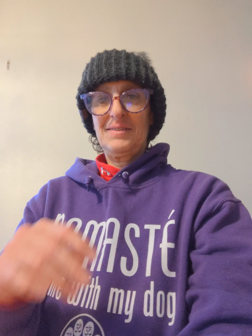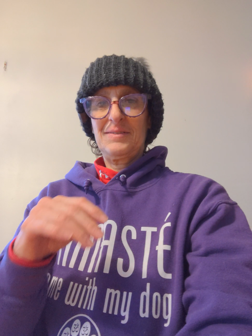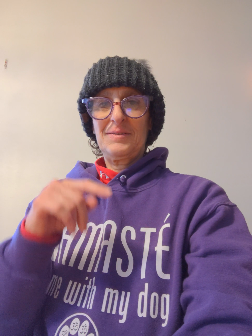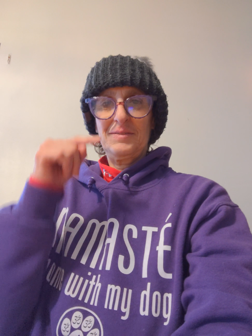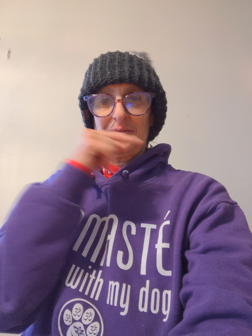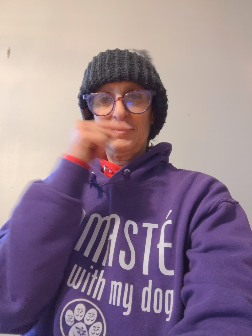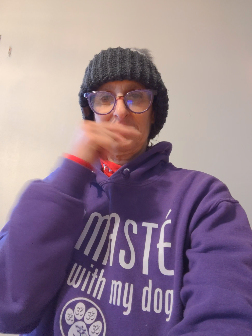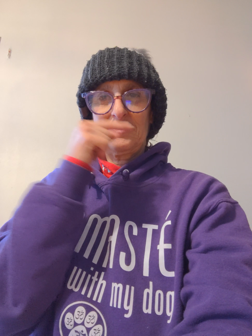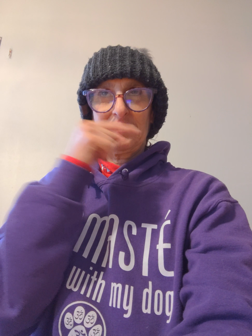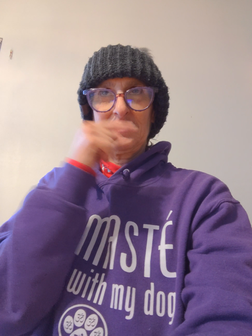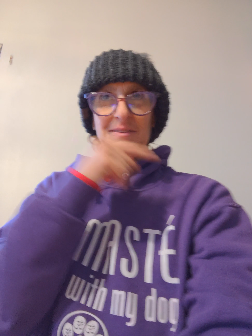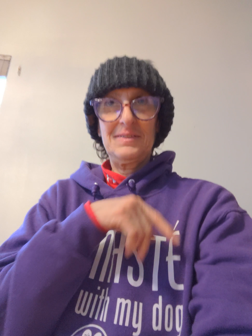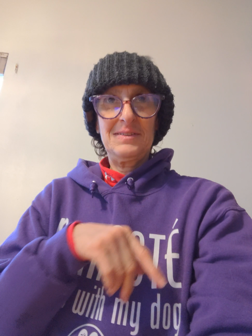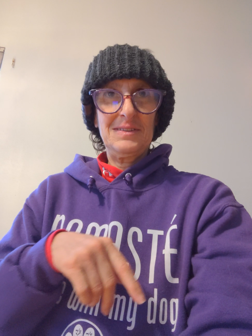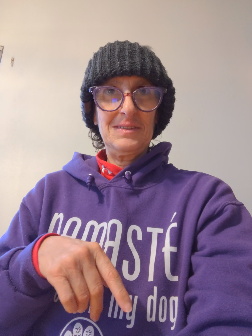toothbrush